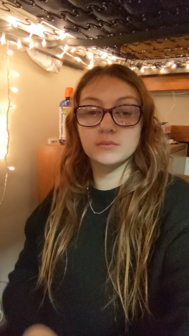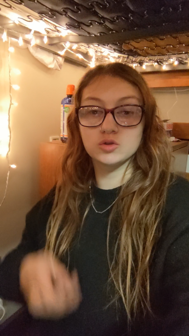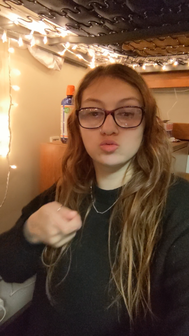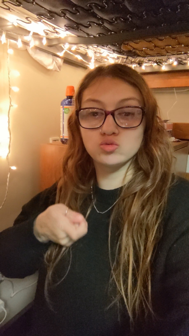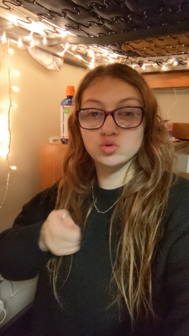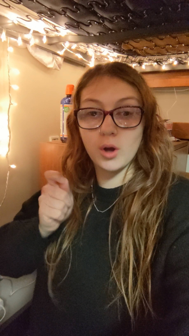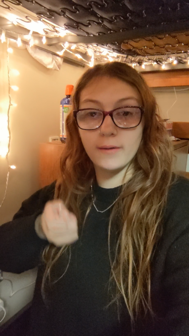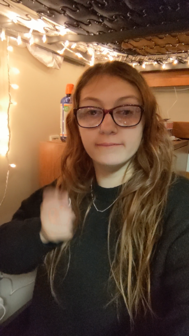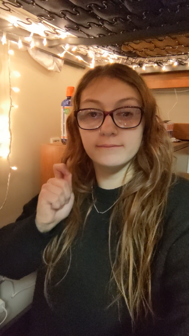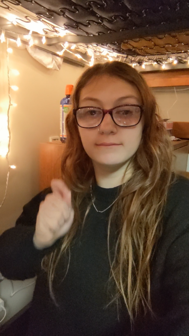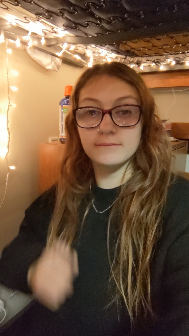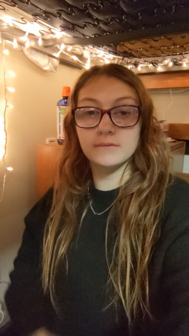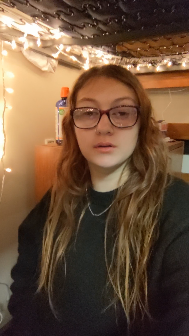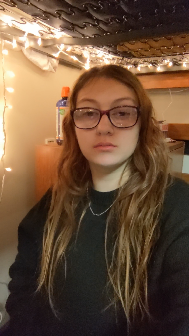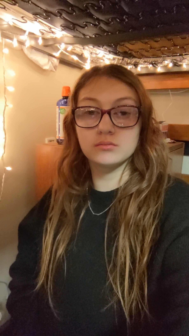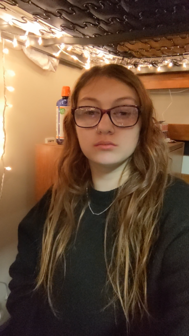shovel